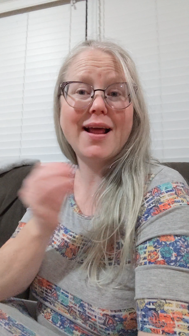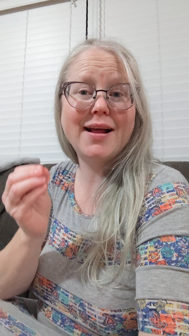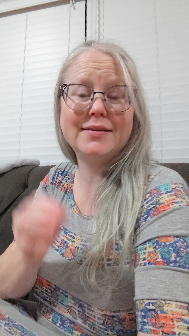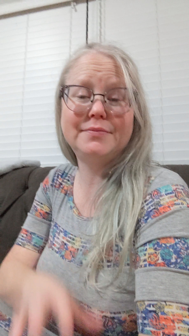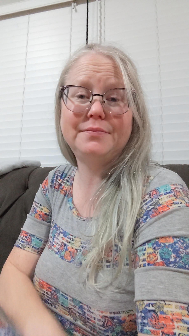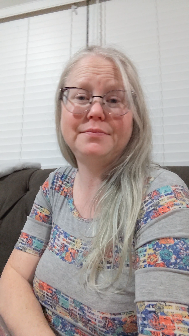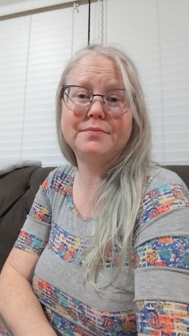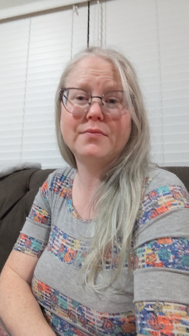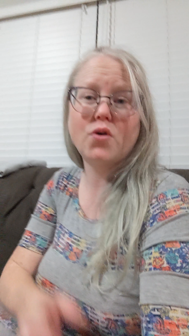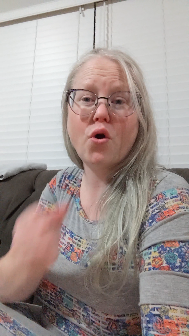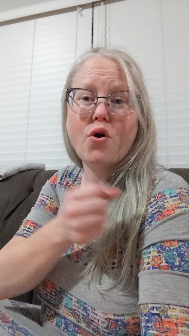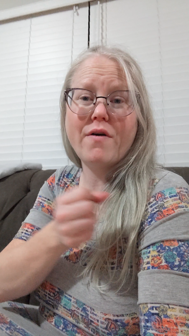coffee